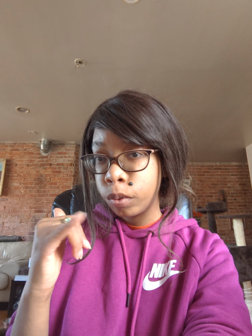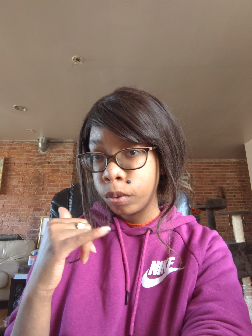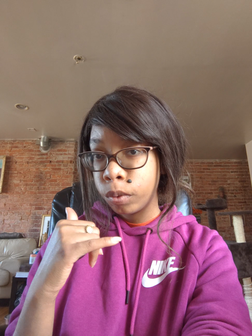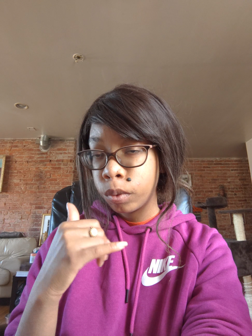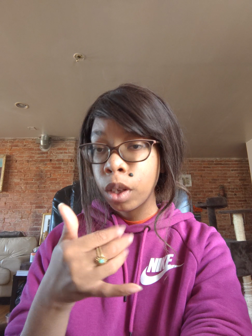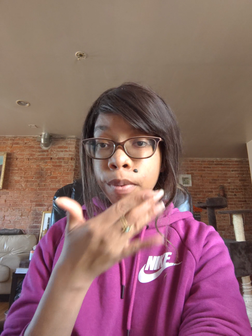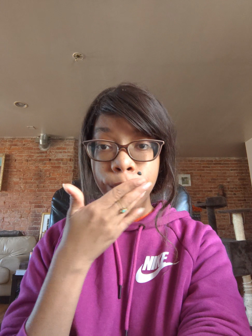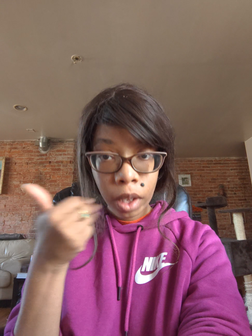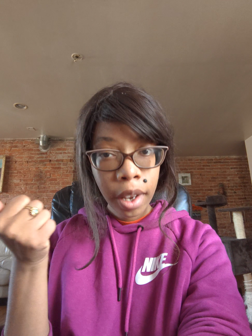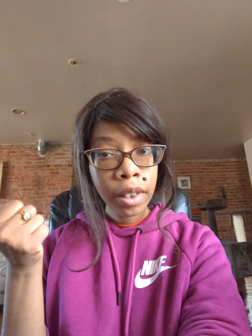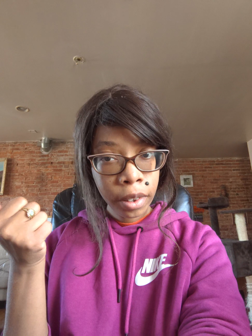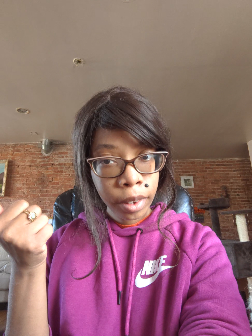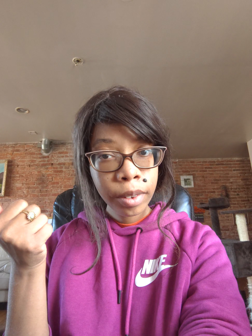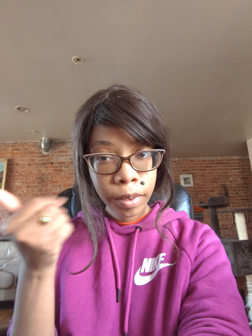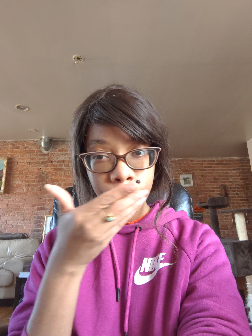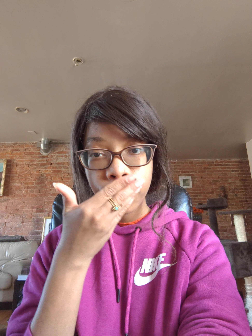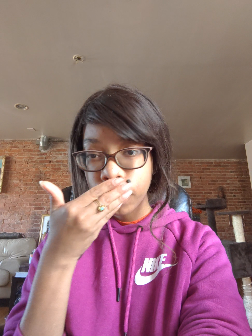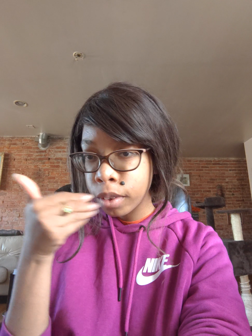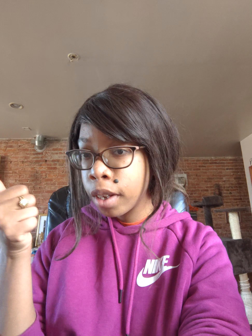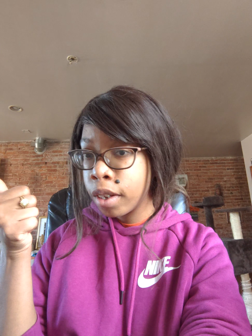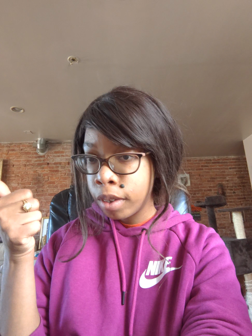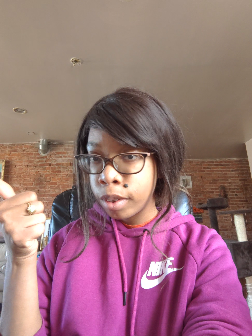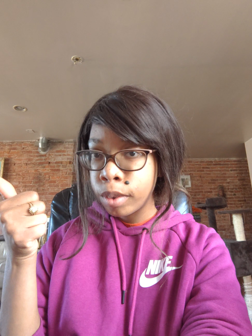better